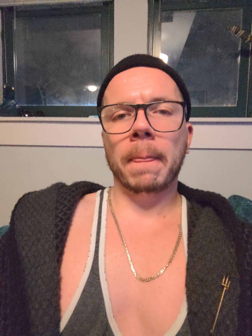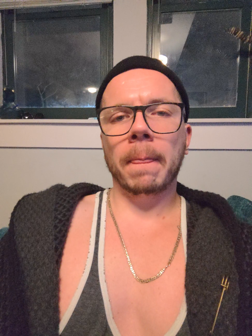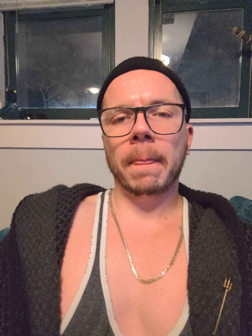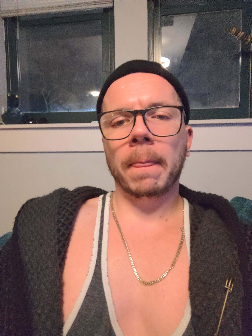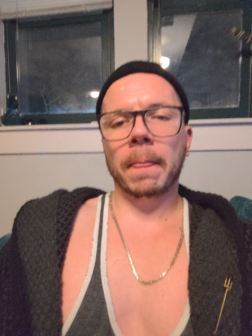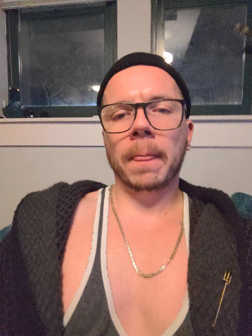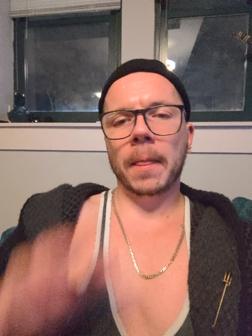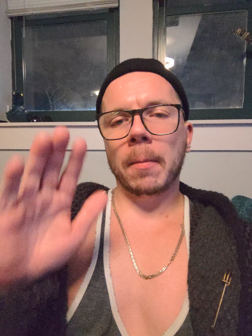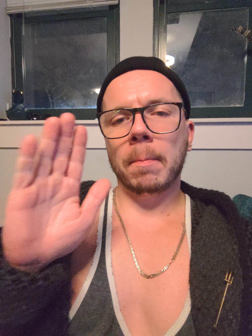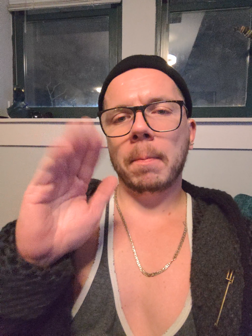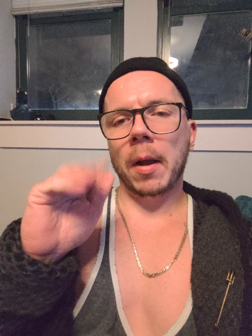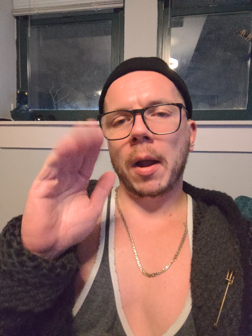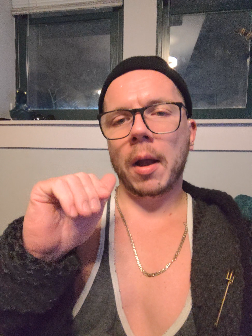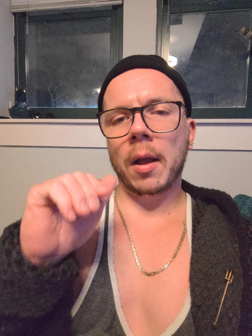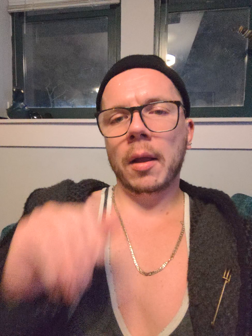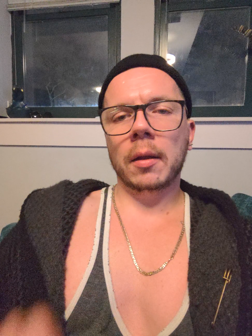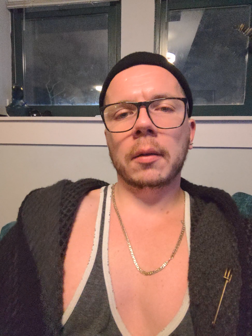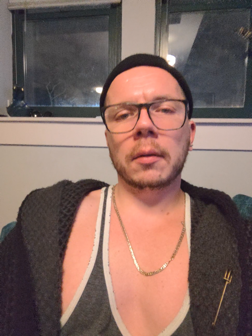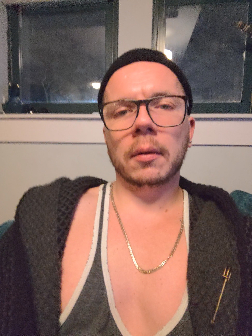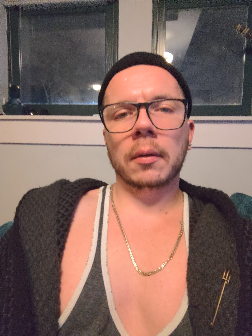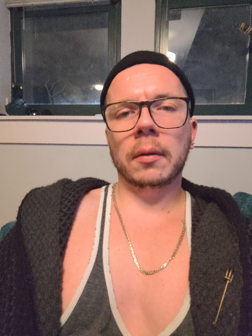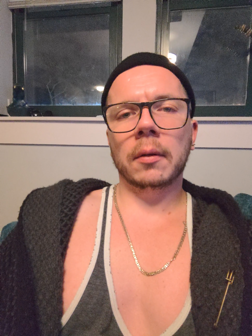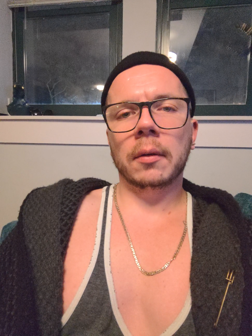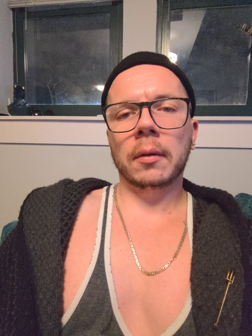bye